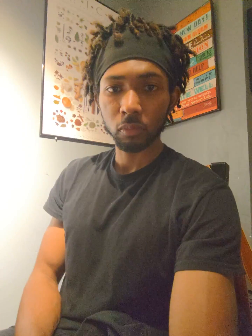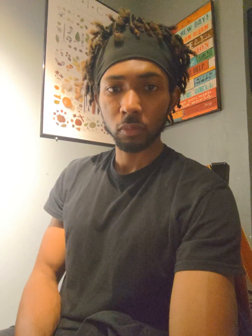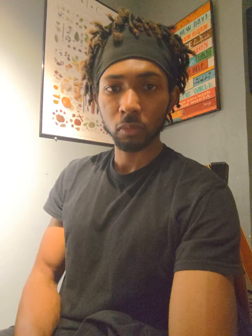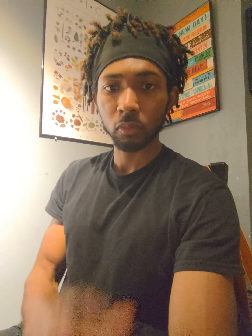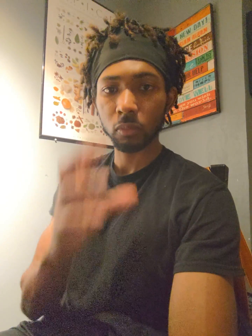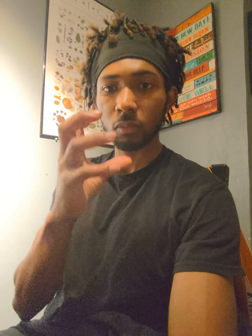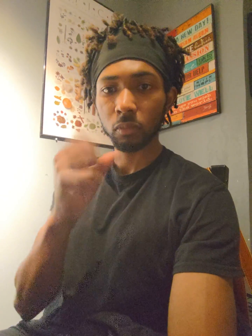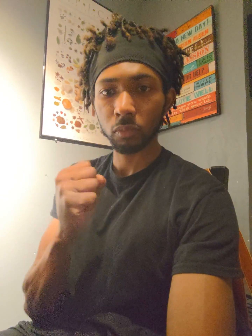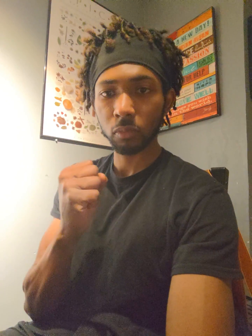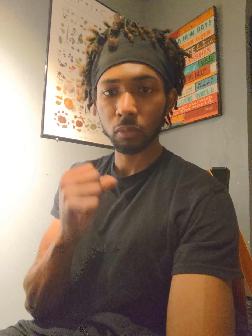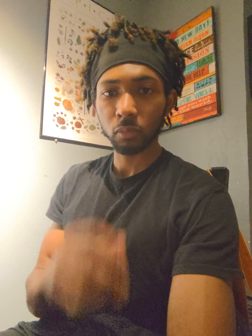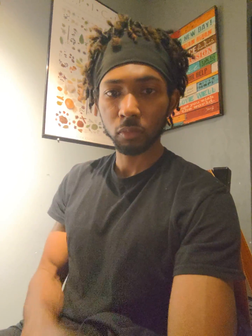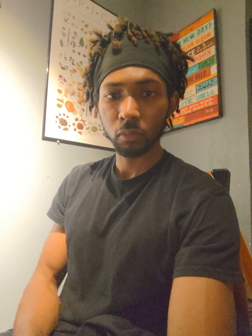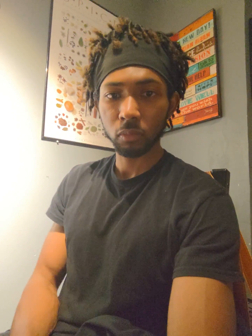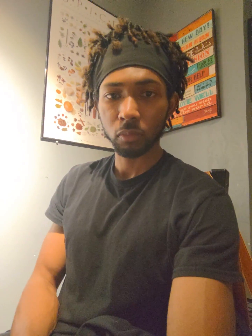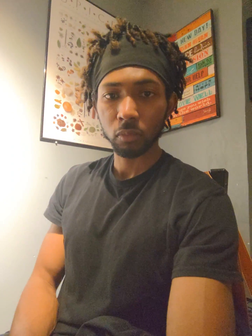catch